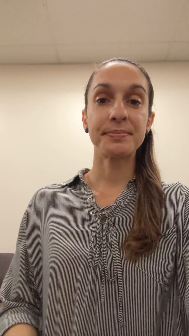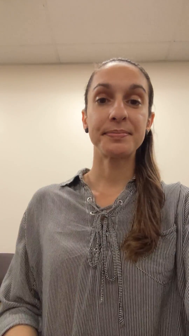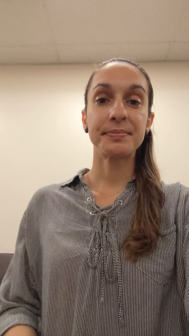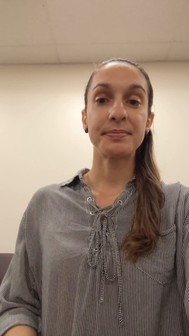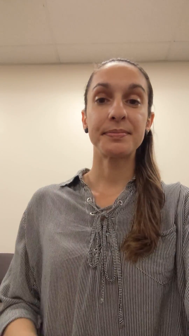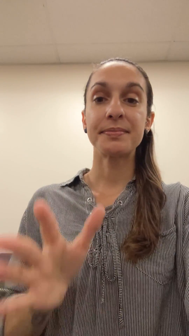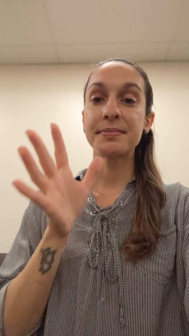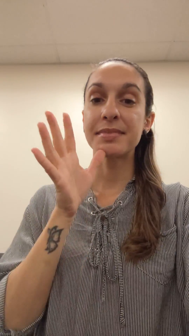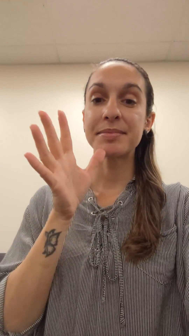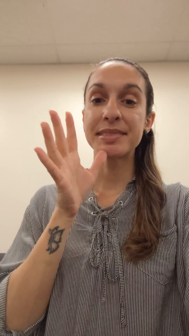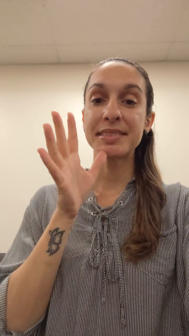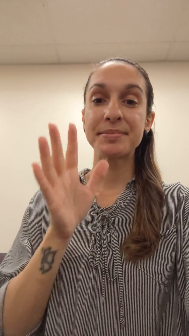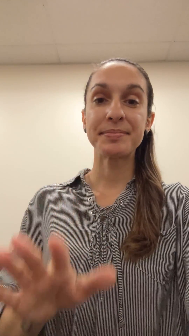mommy